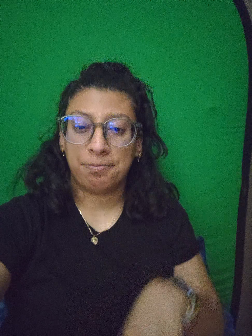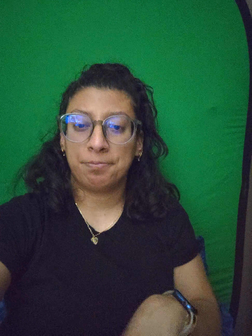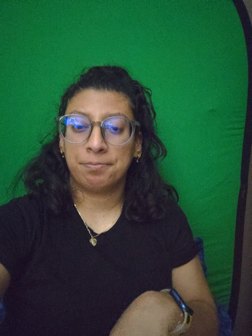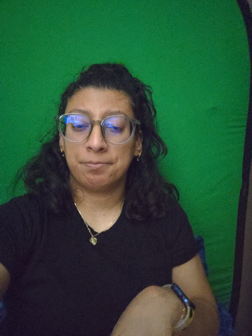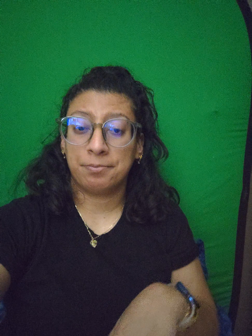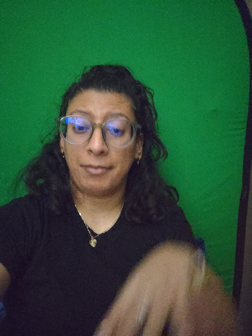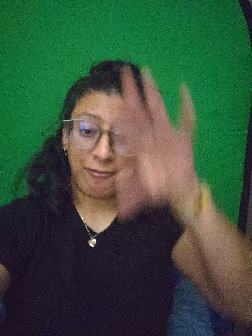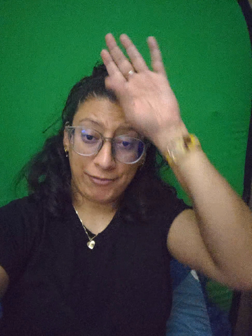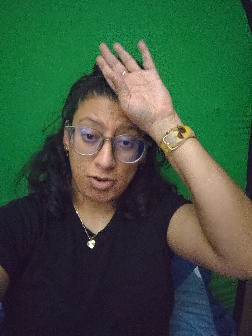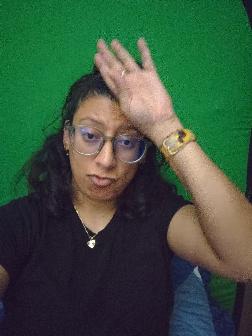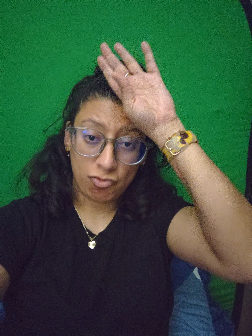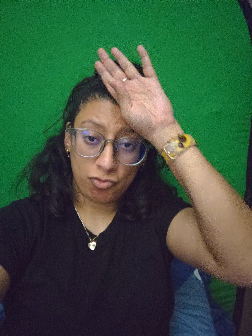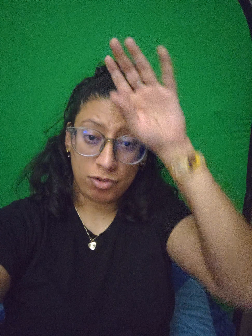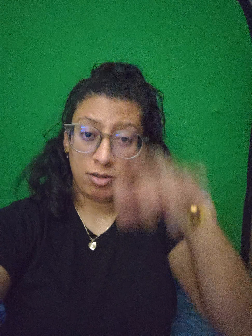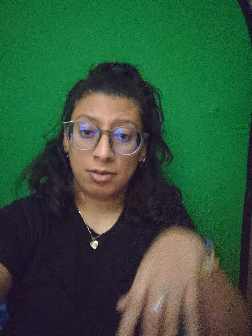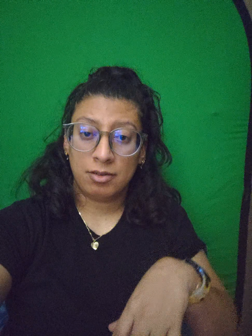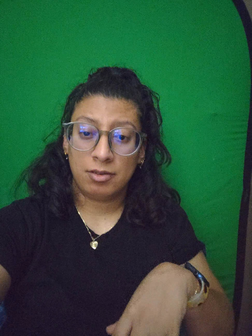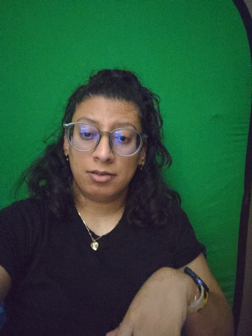fireman